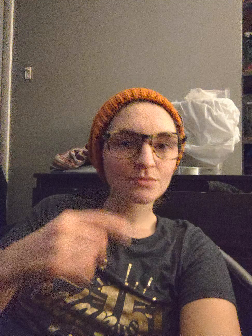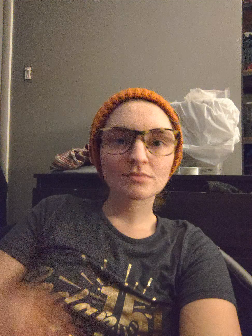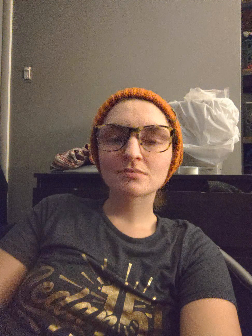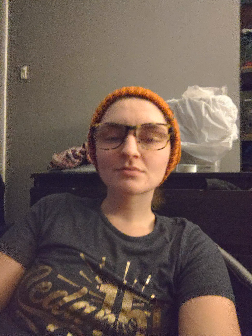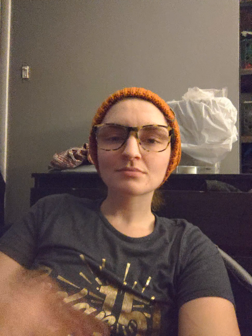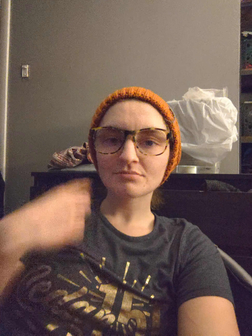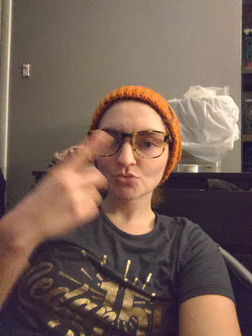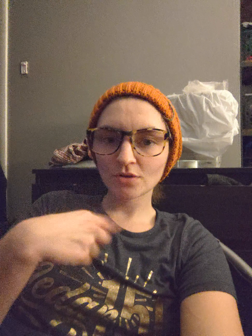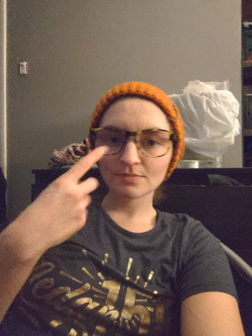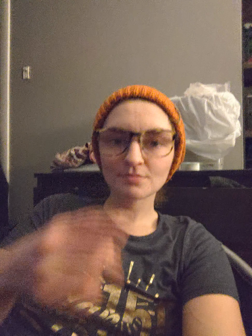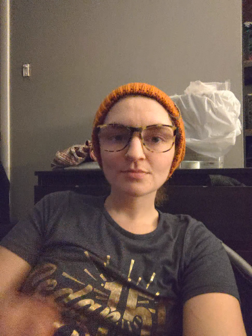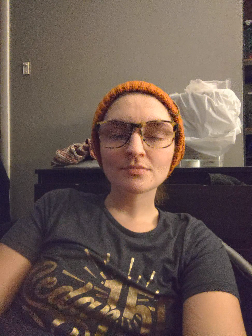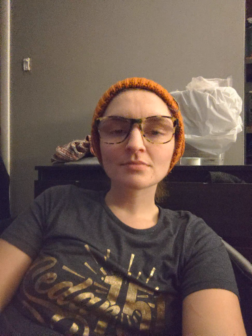face